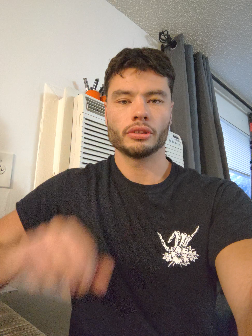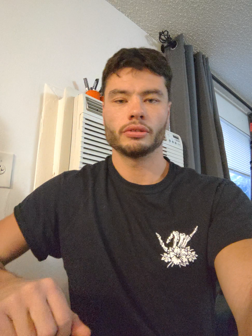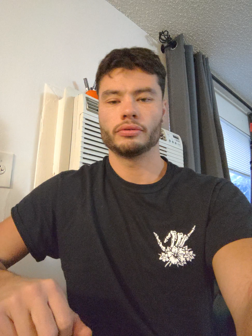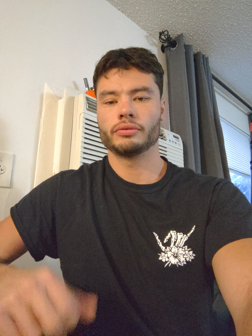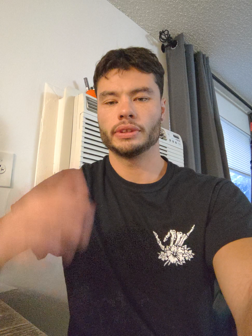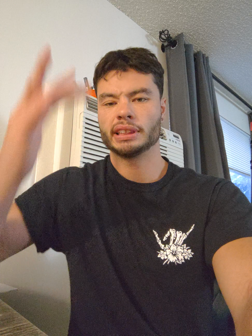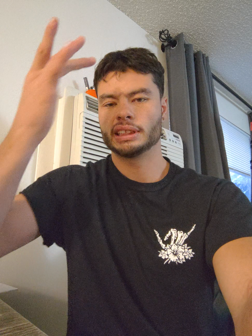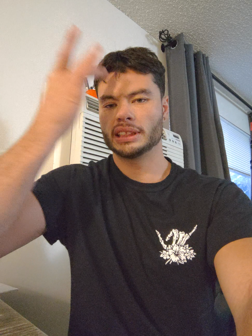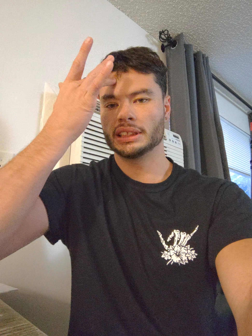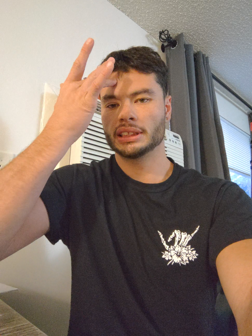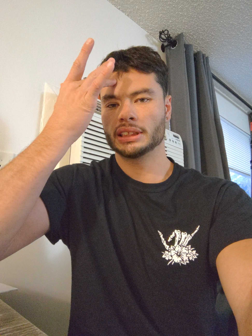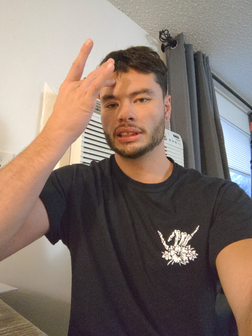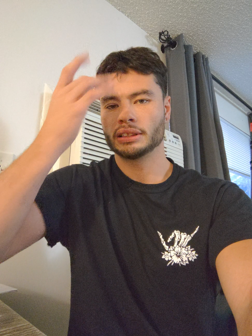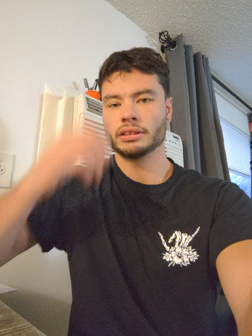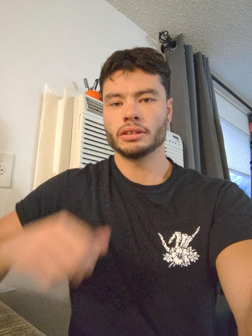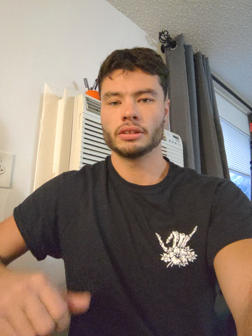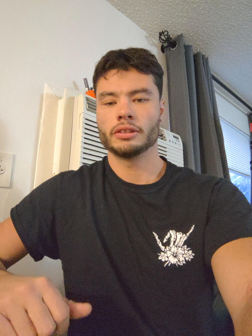sick